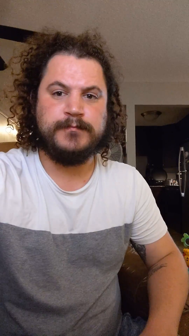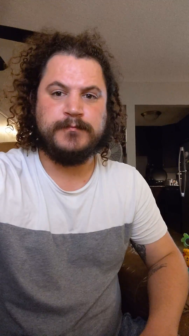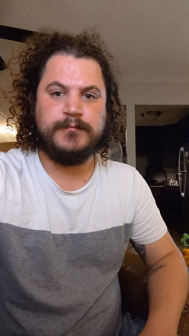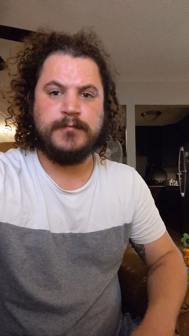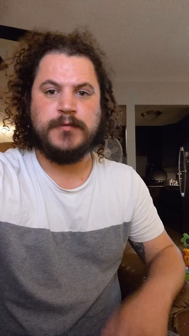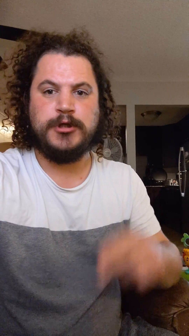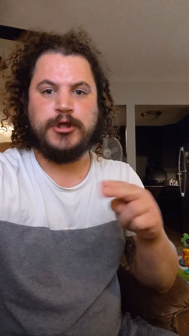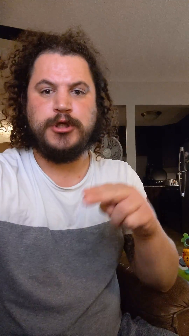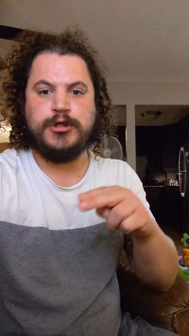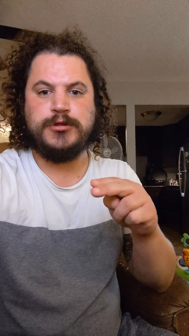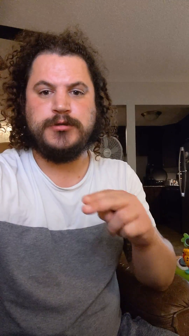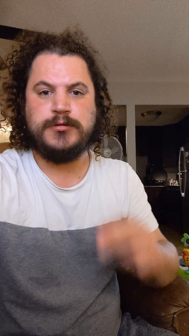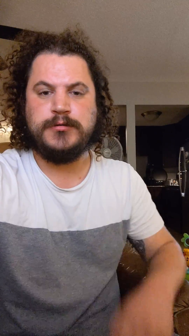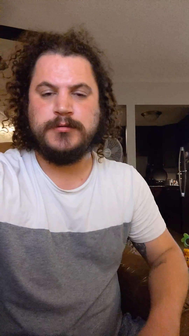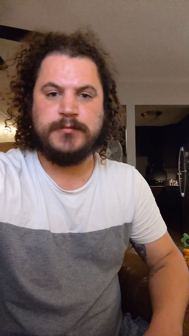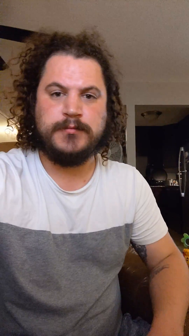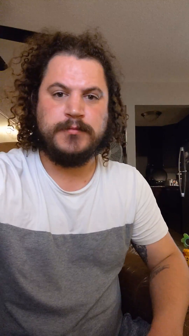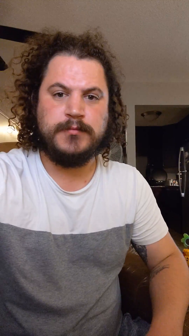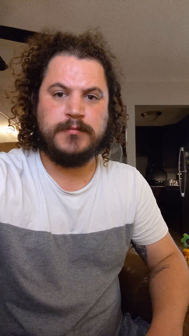nurse